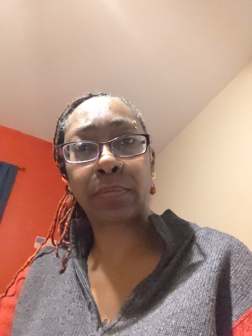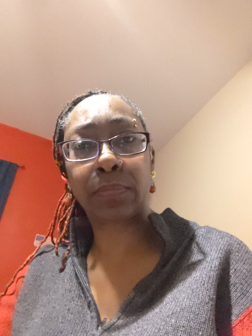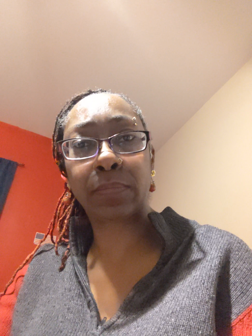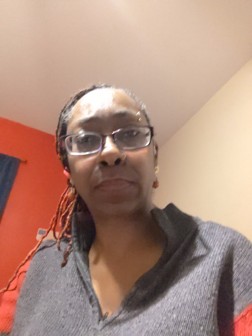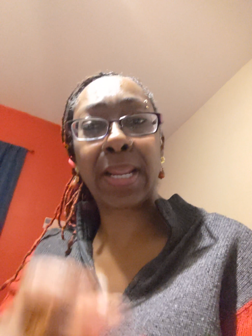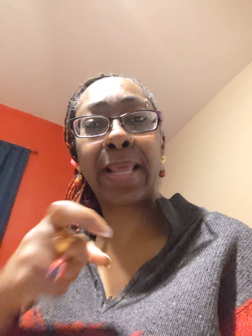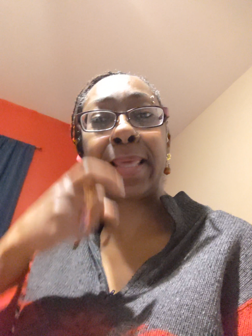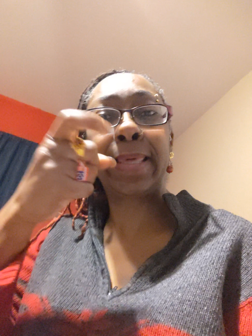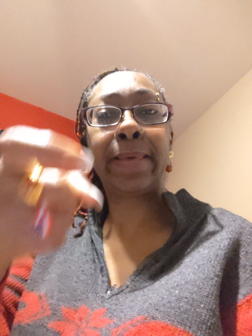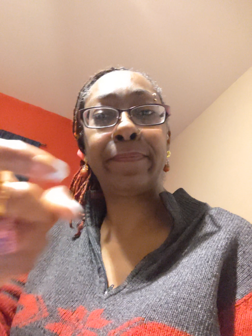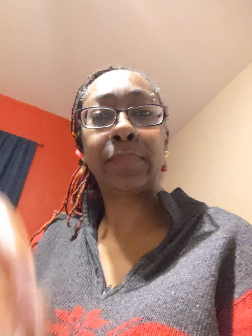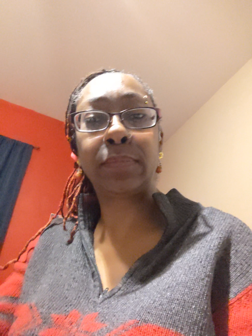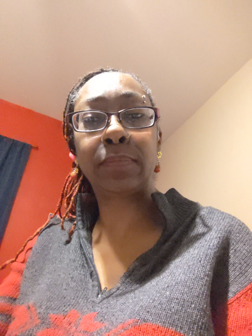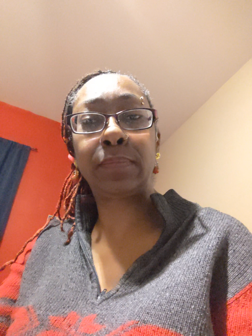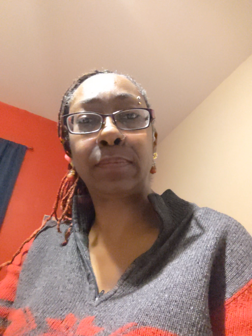gift